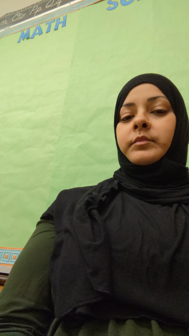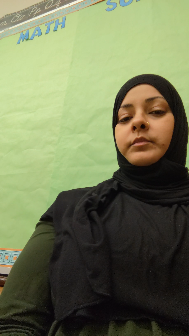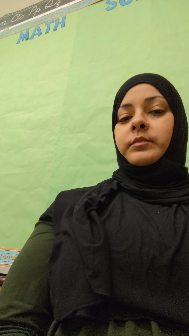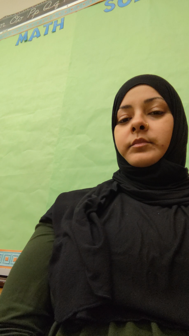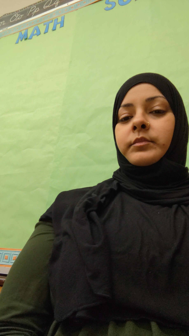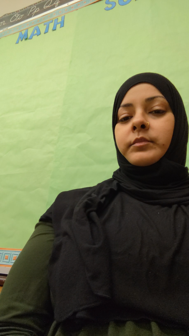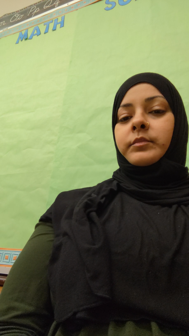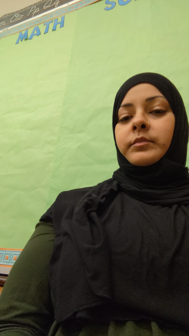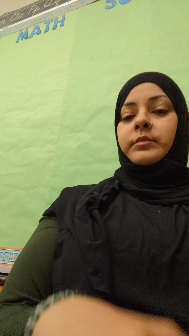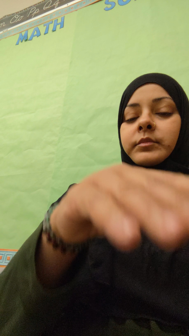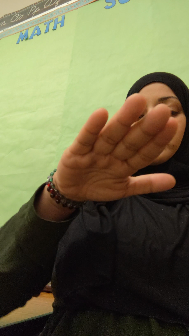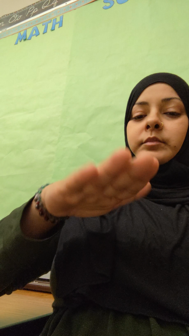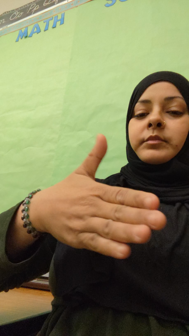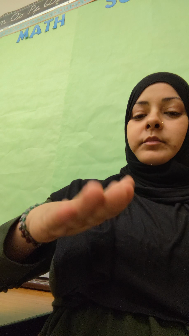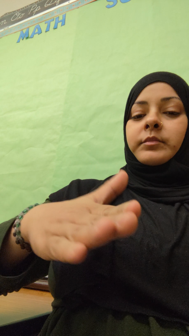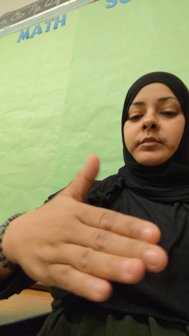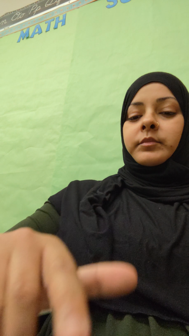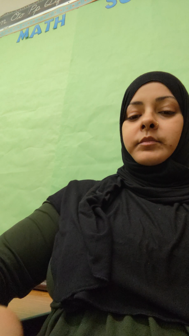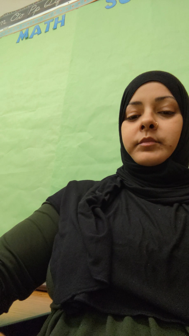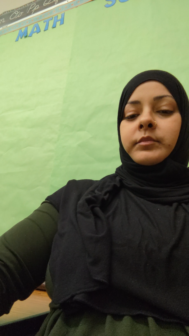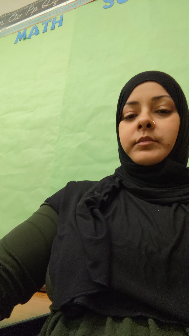cook